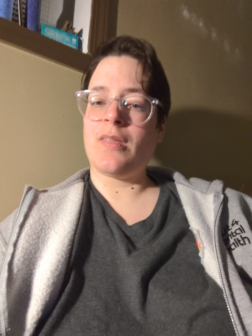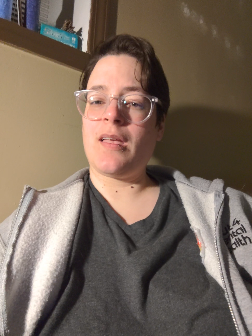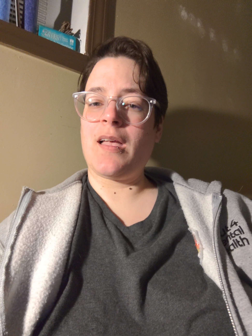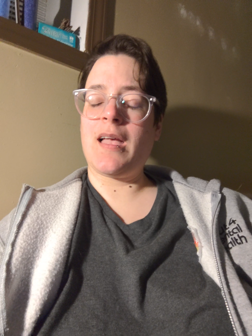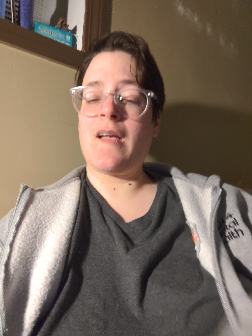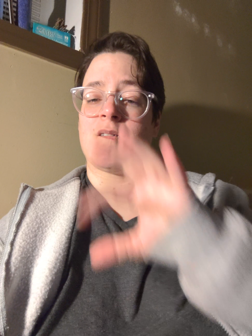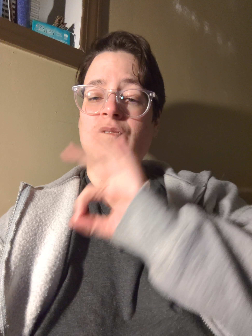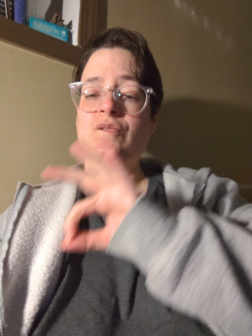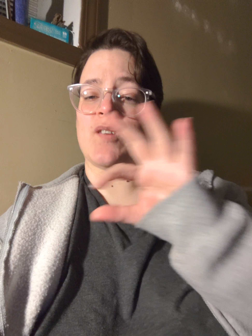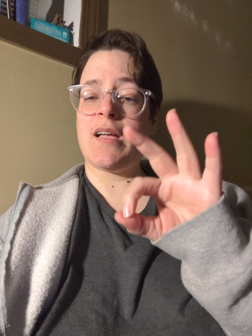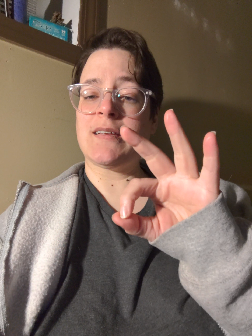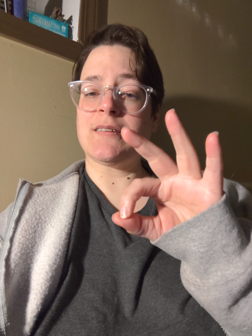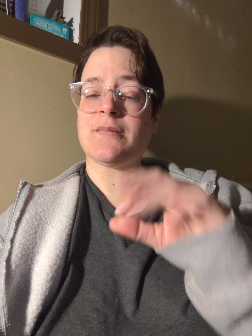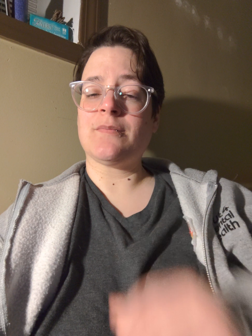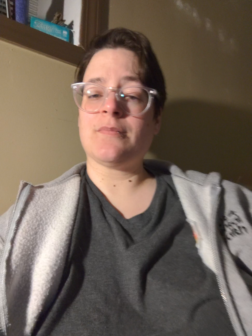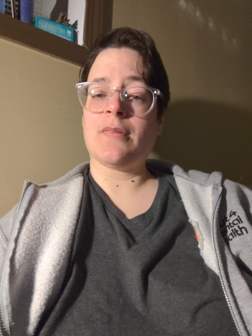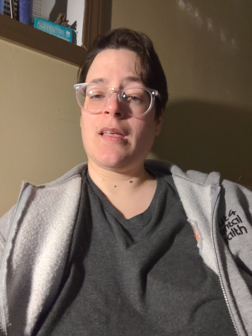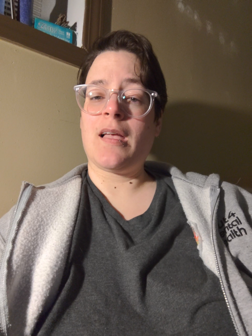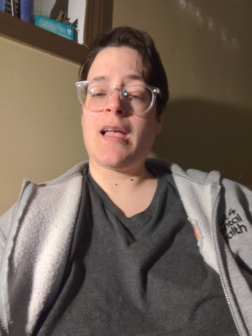french fries